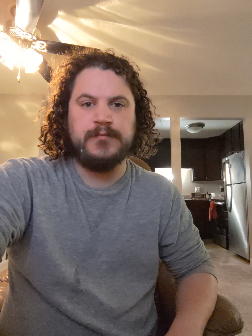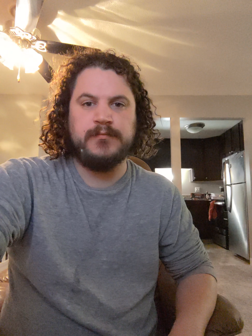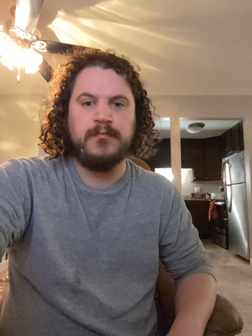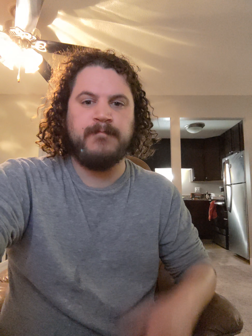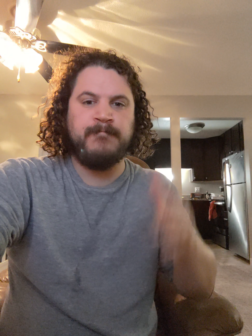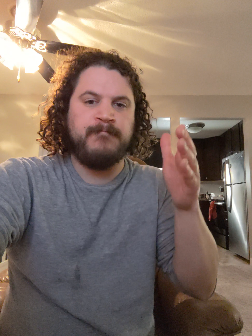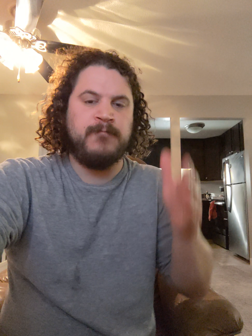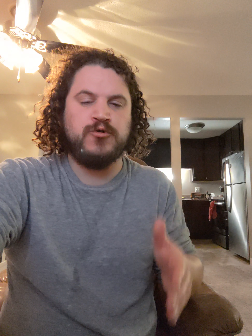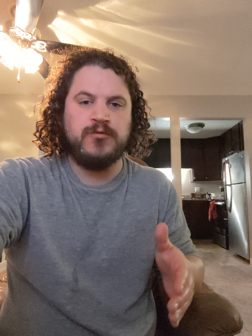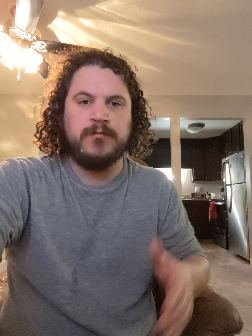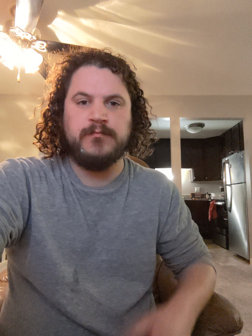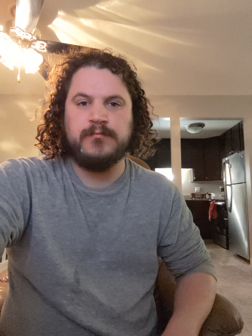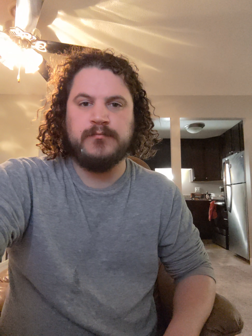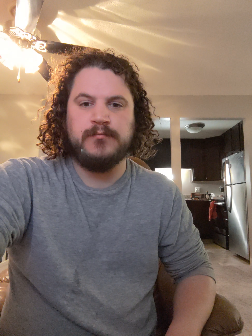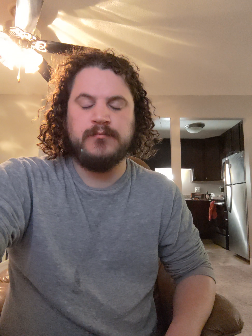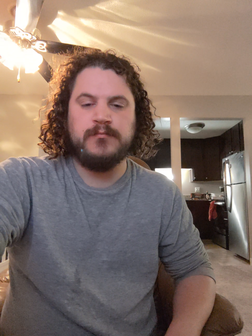person